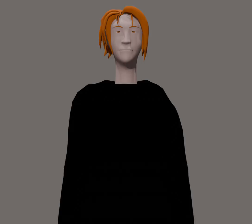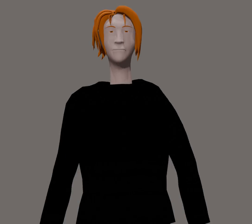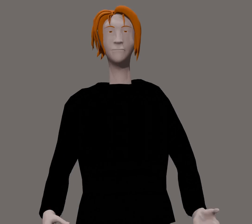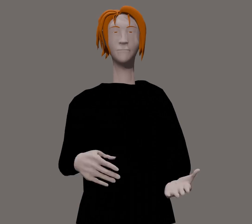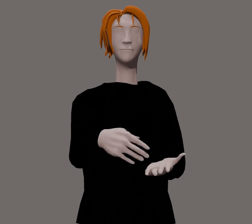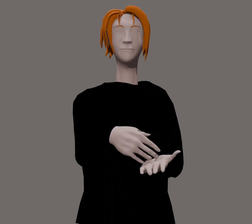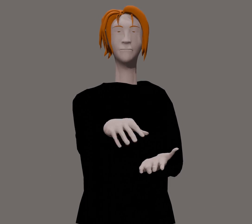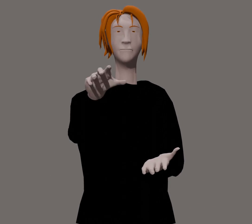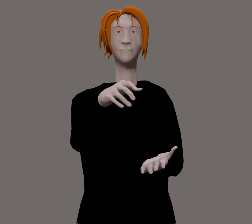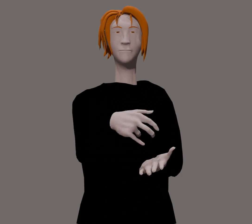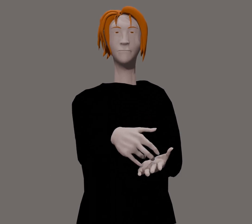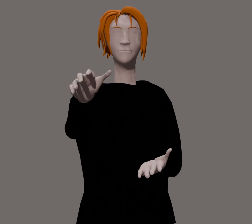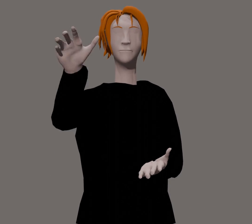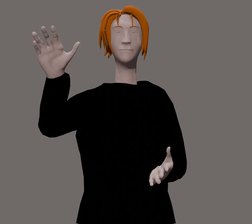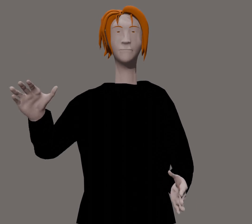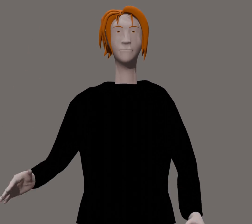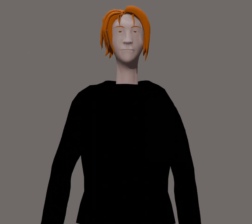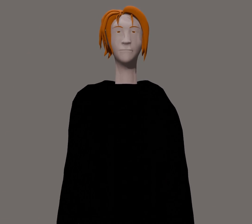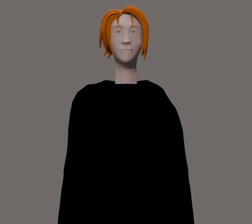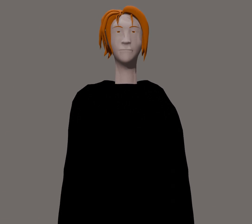Coarse